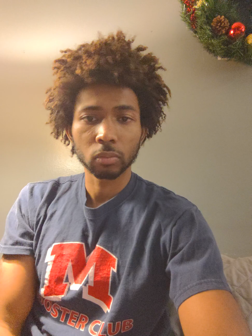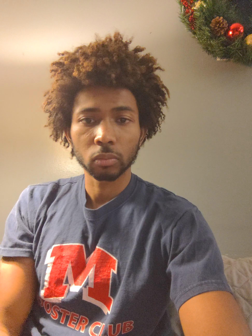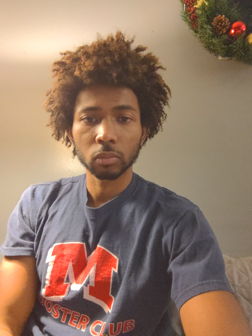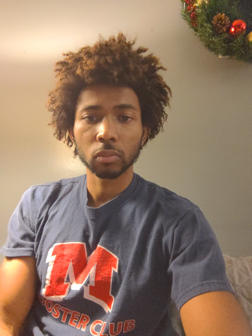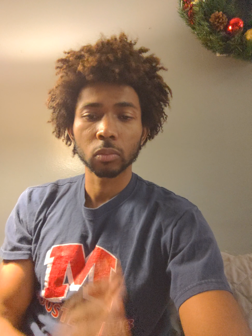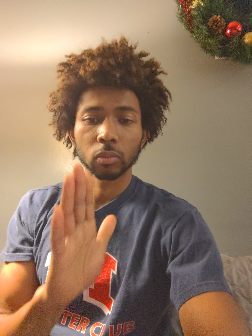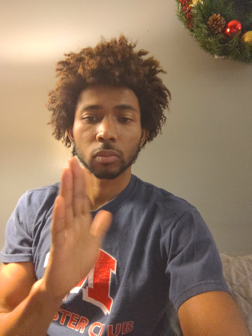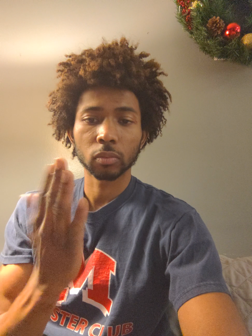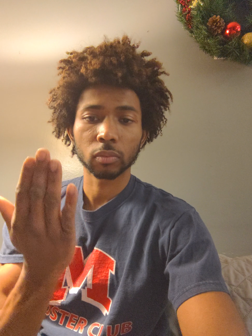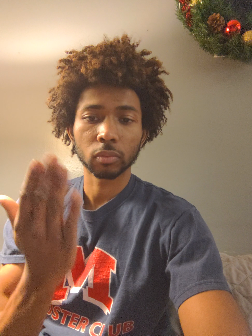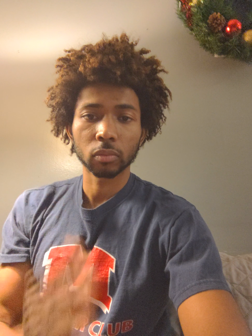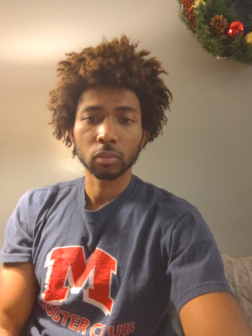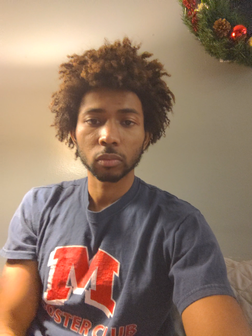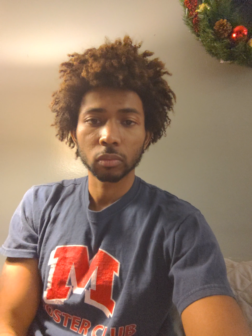book